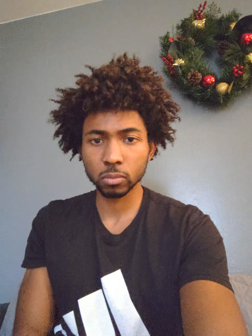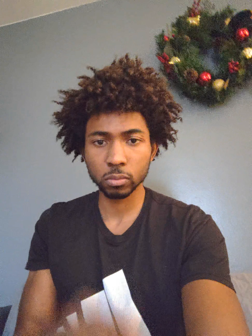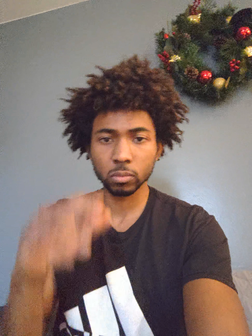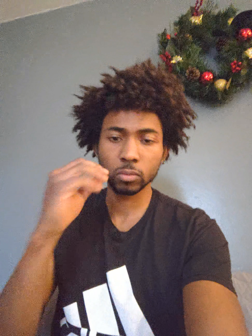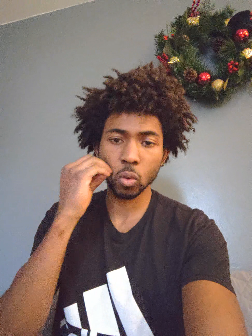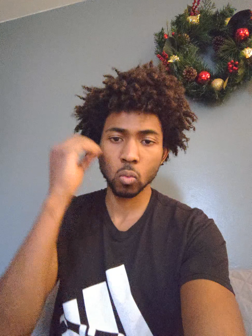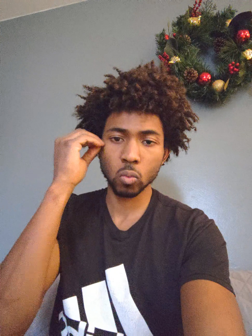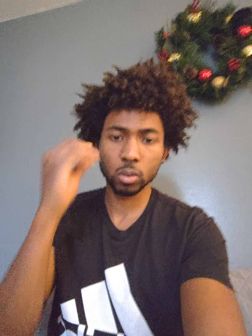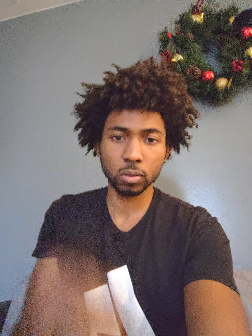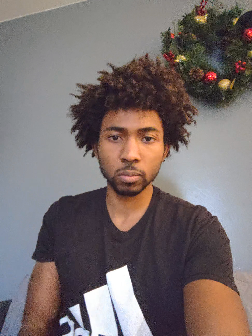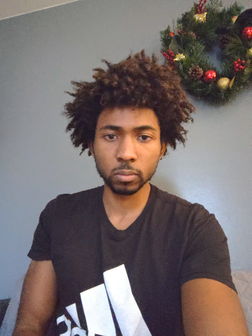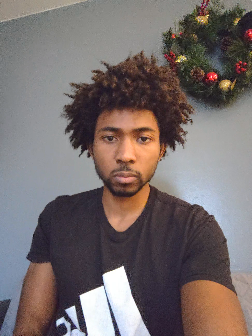home